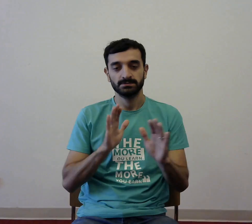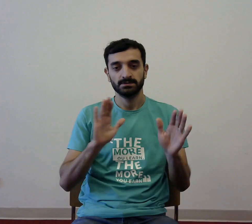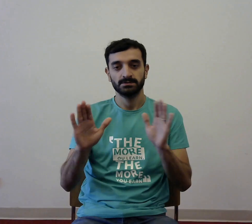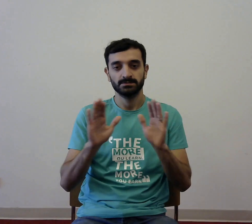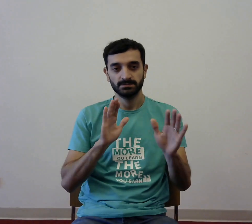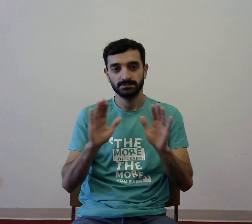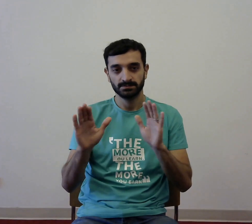sərgi